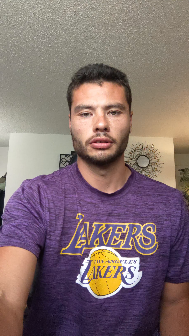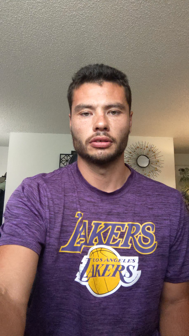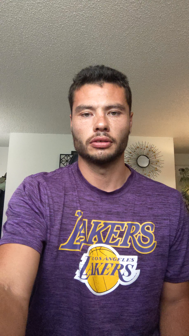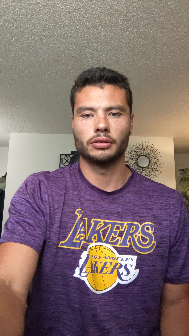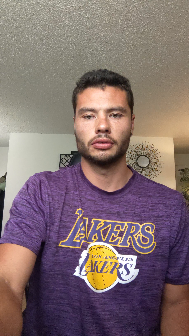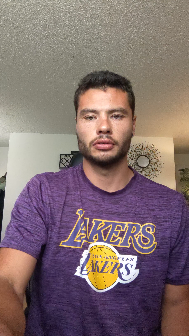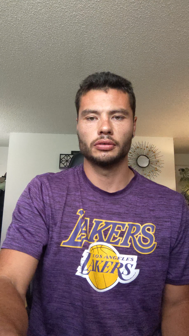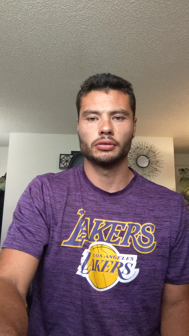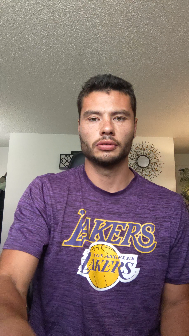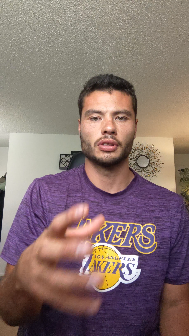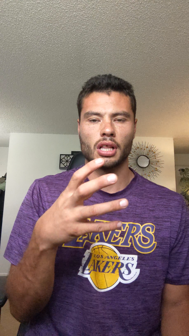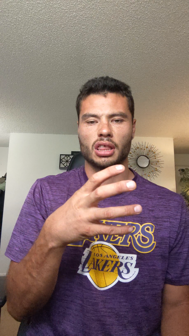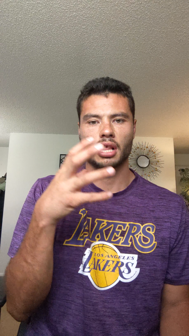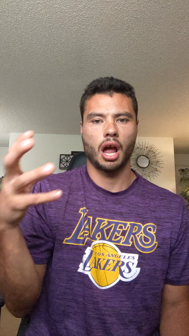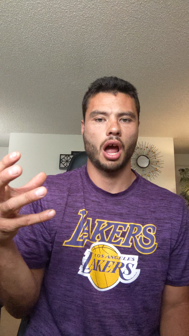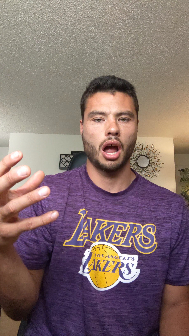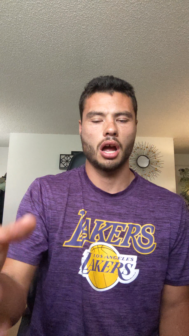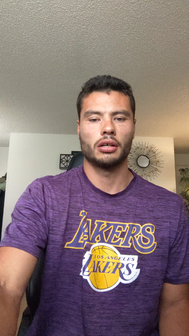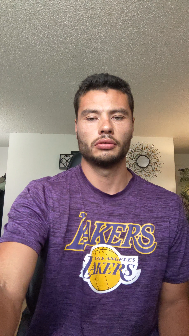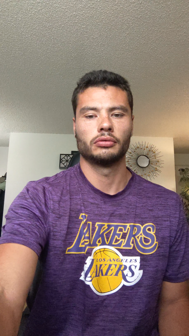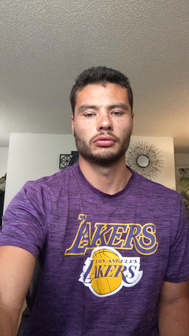a lot